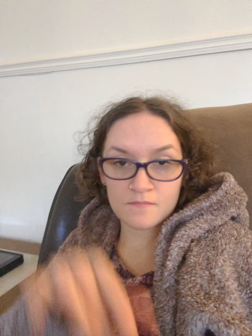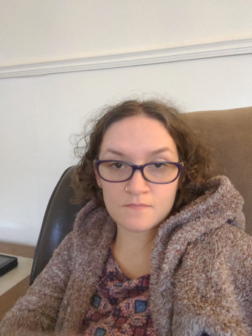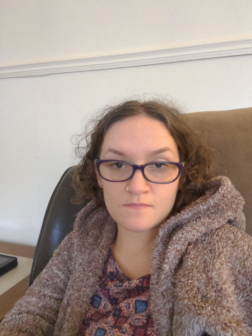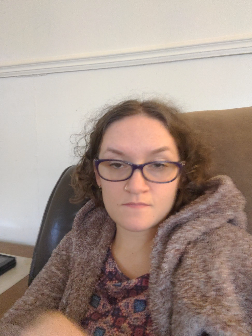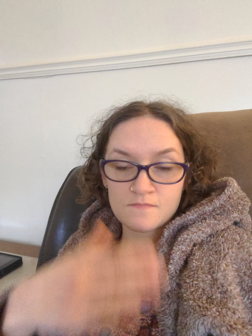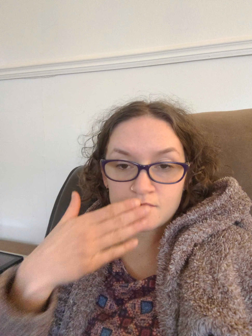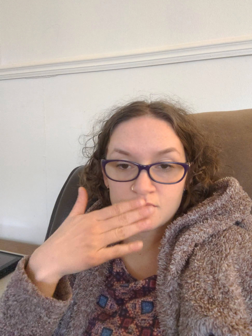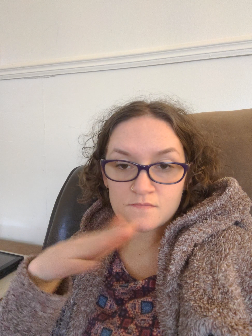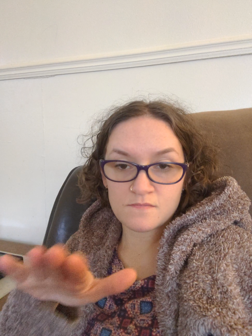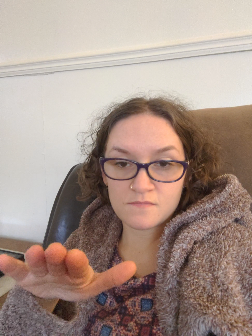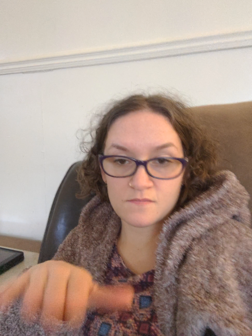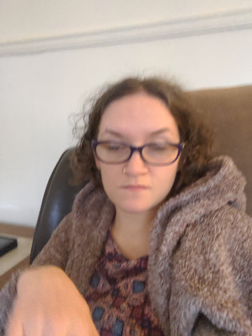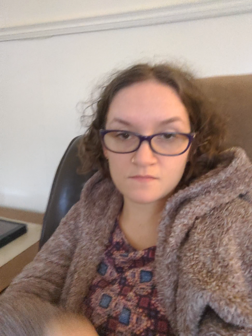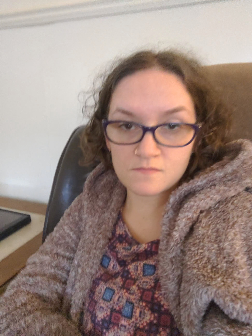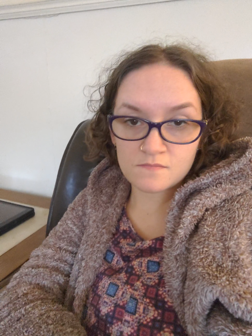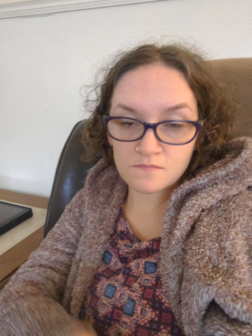bad